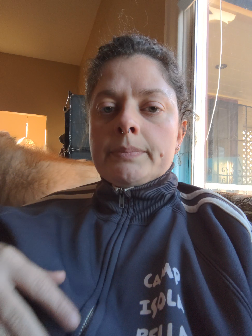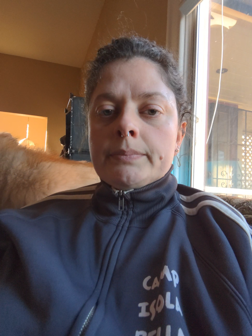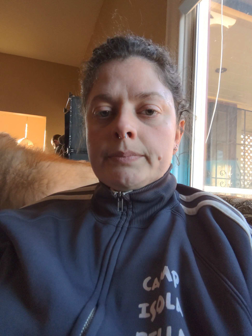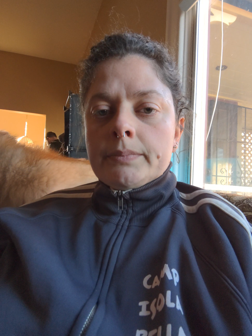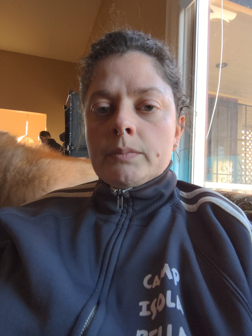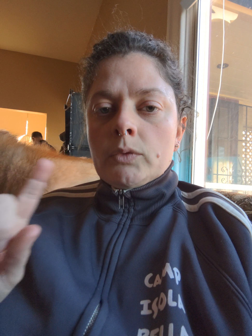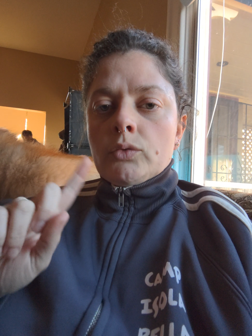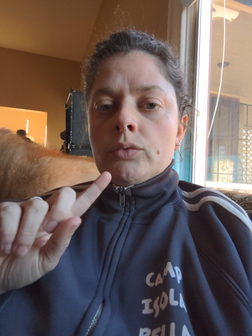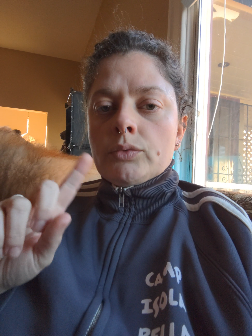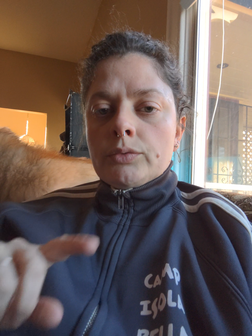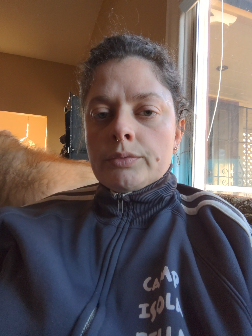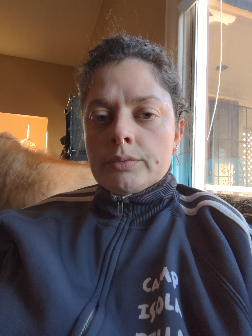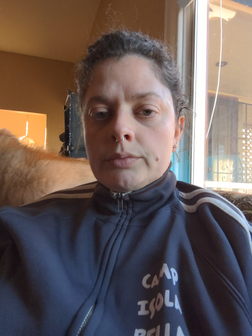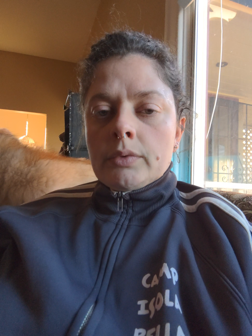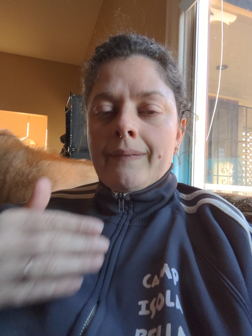where